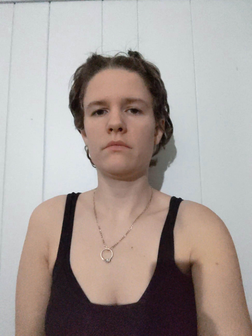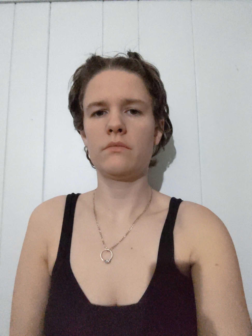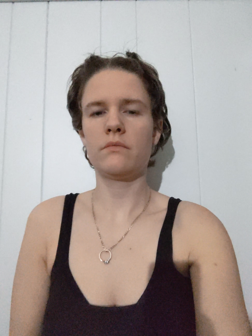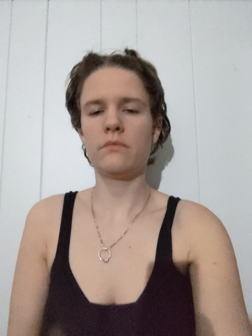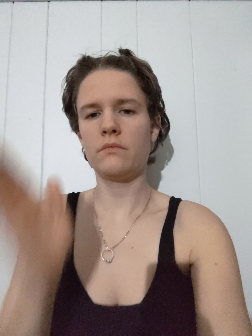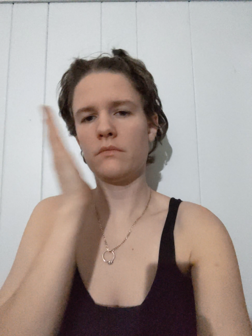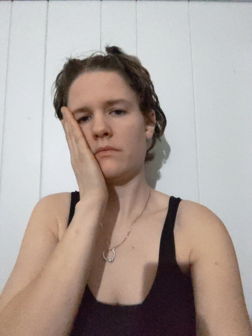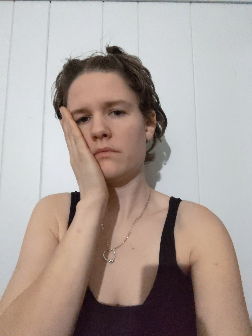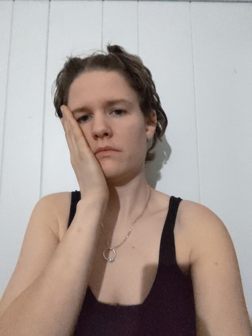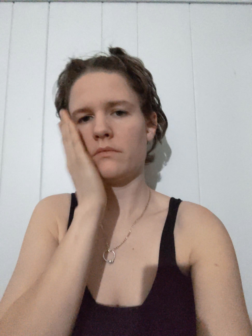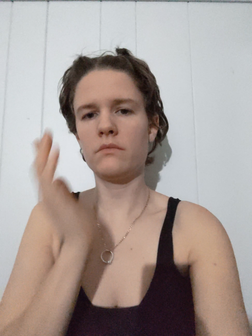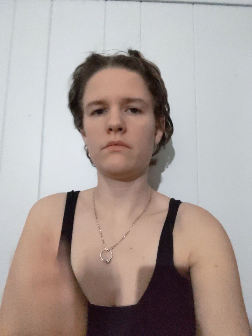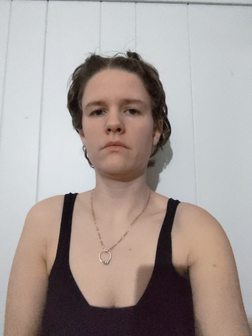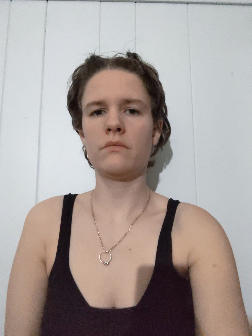bed